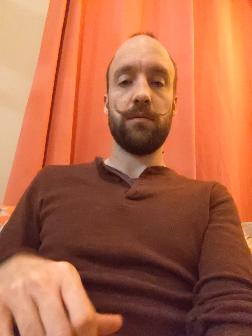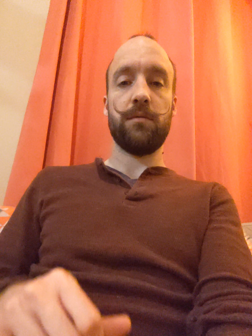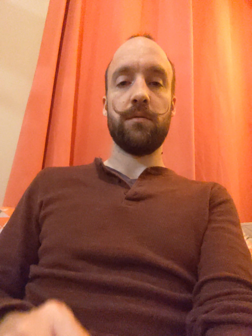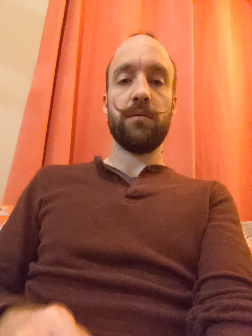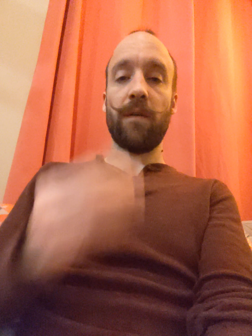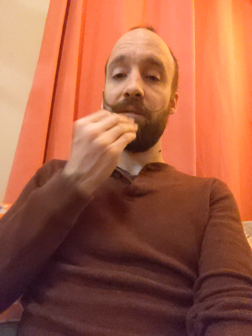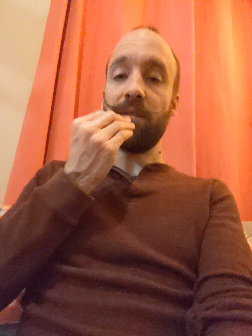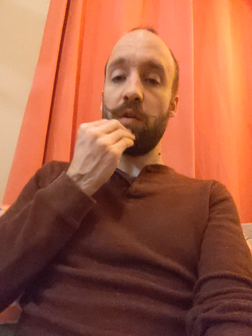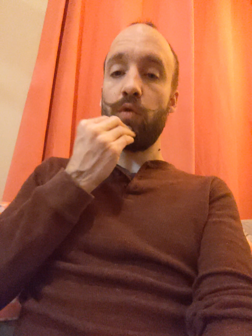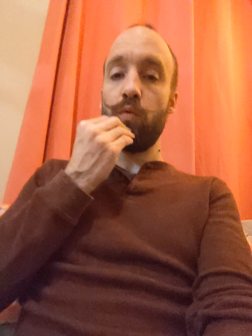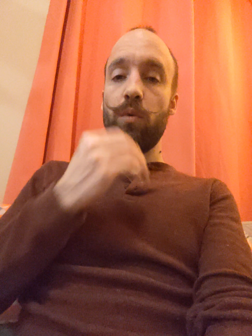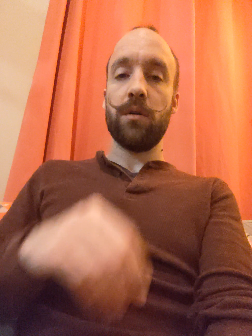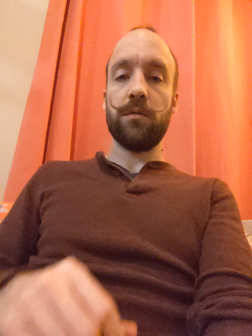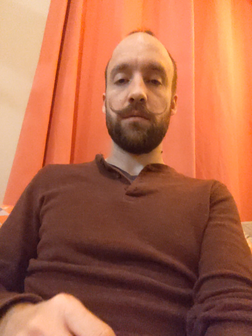food